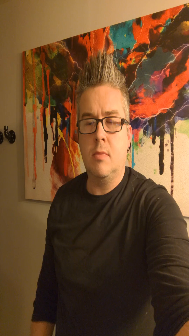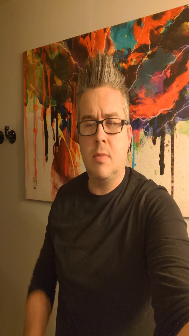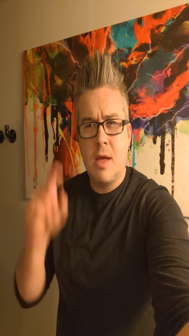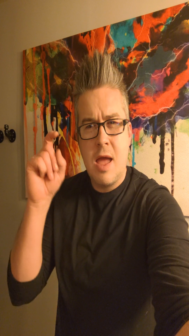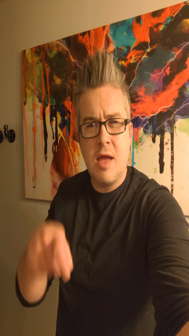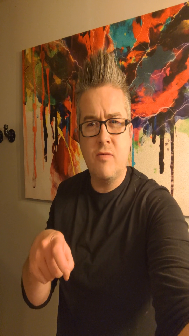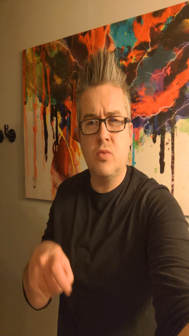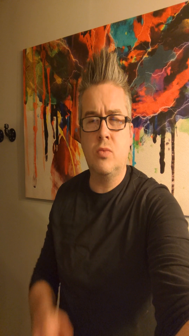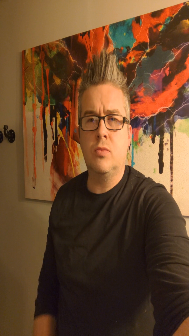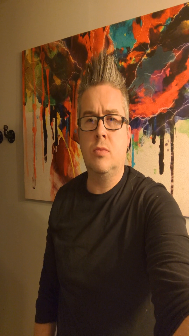have to